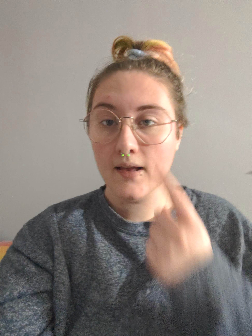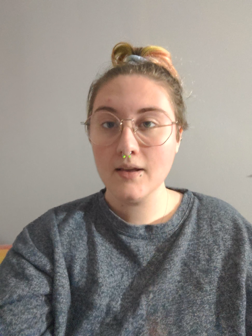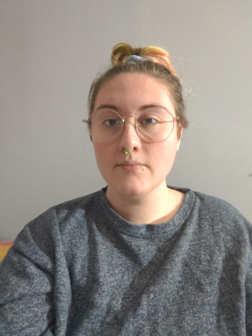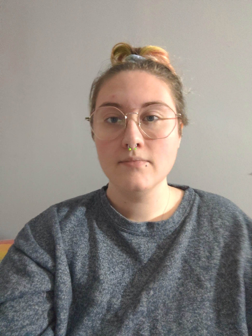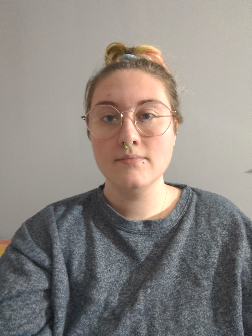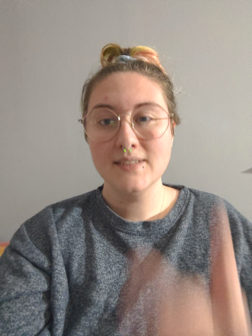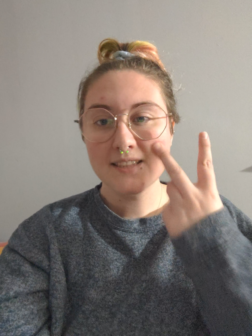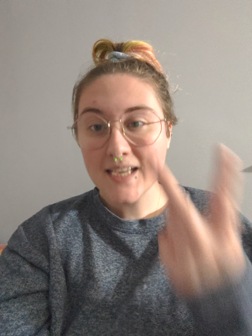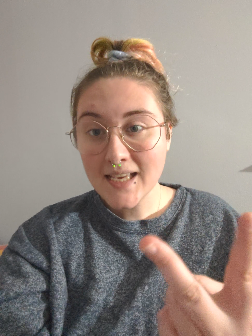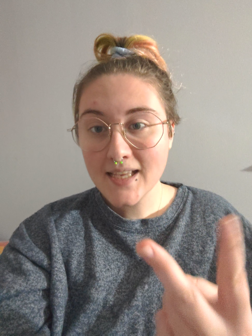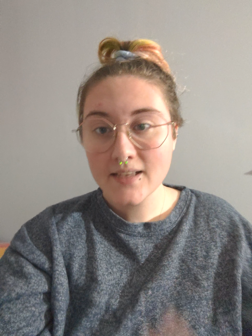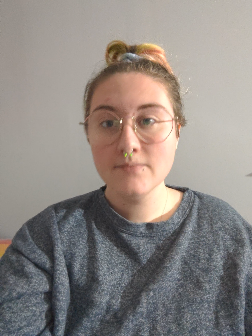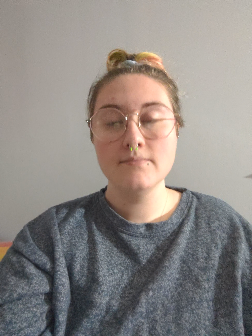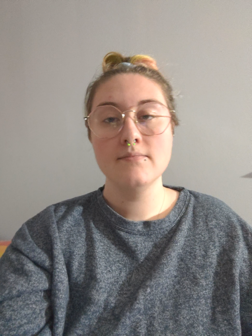see